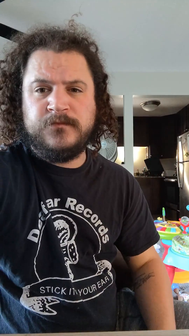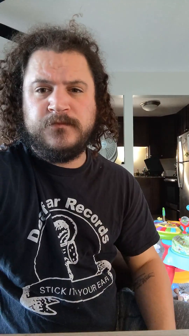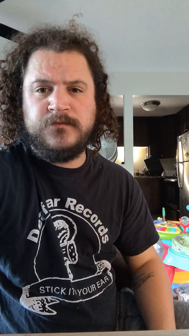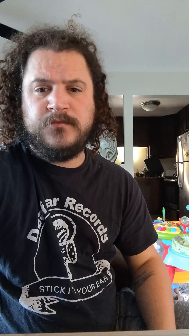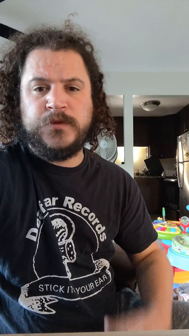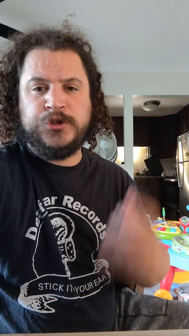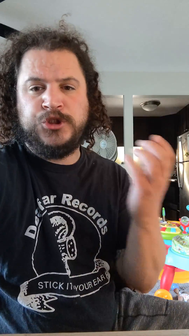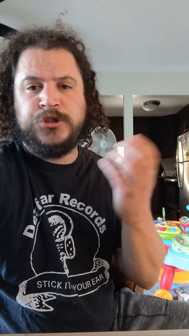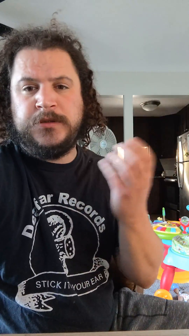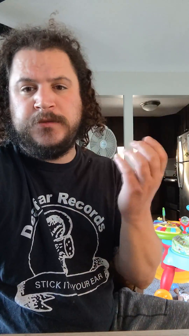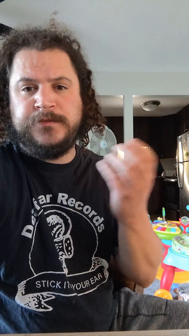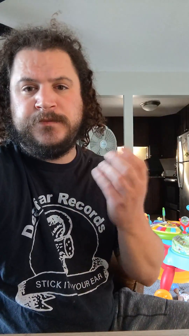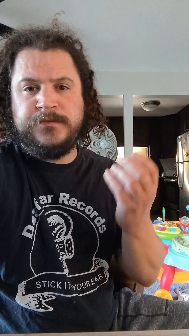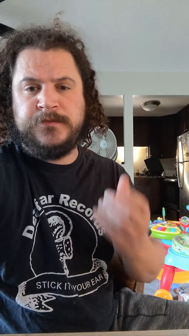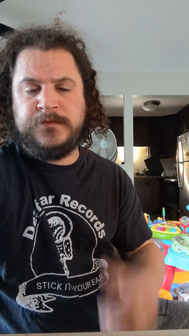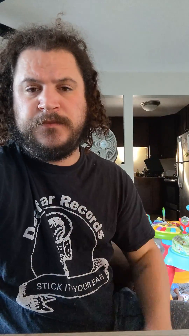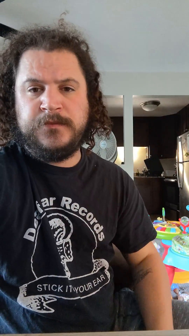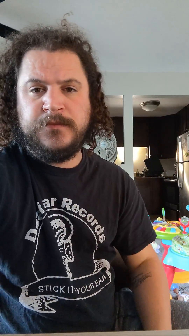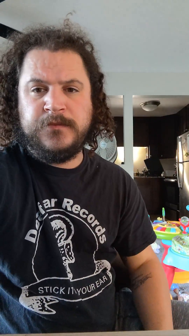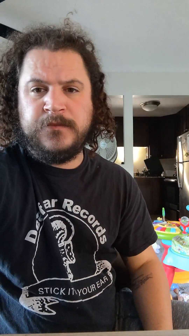shake